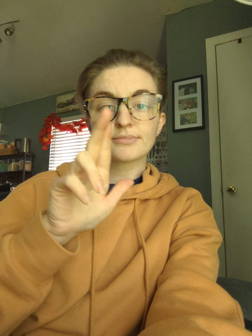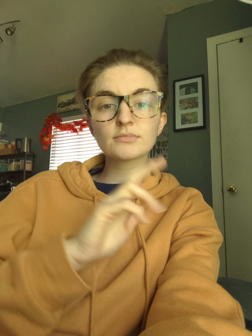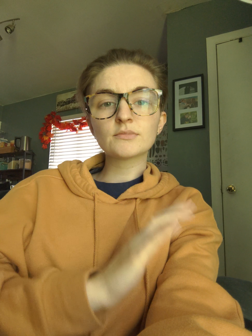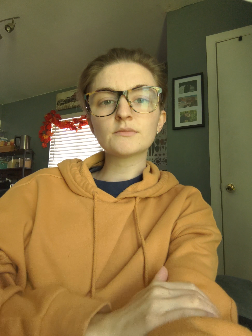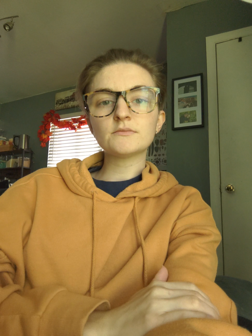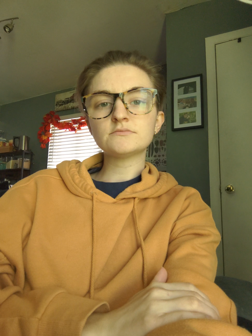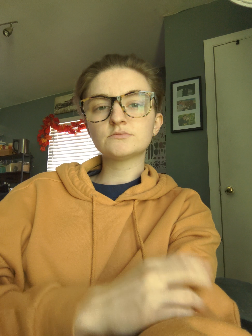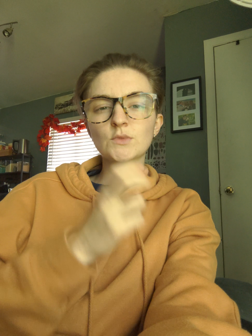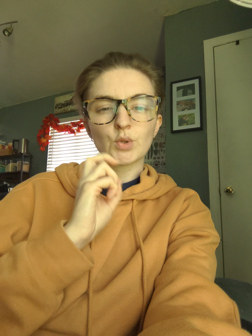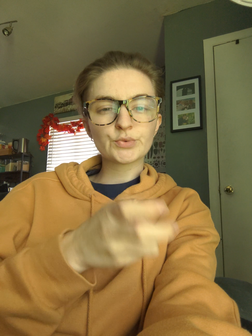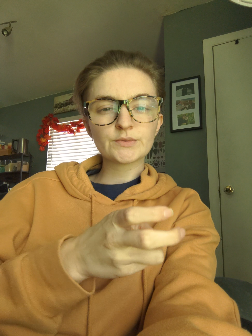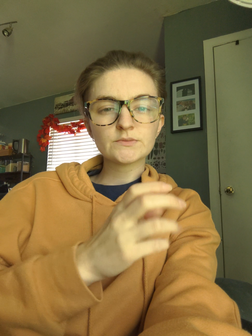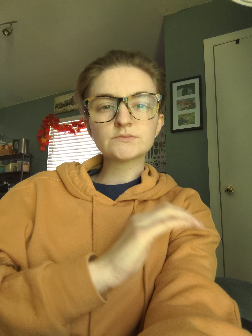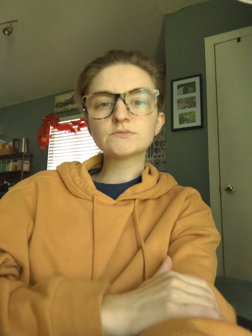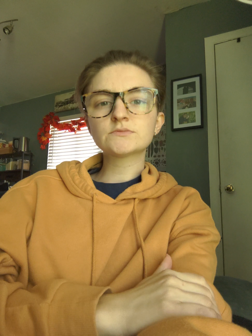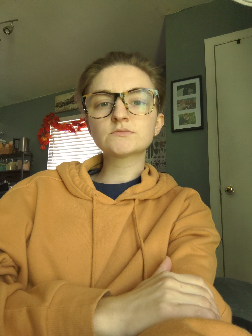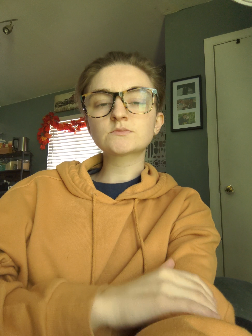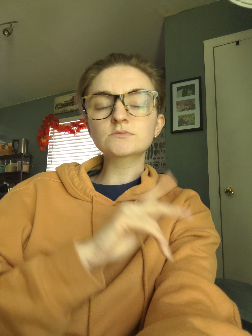hard